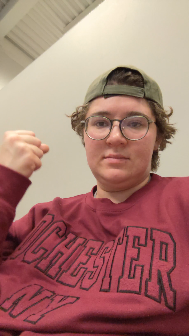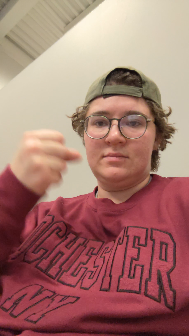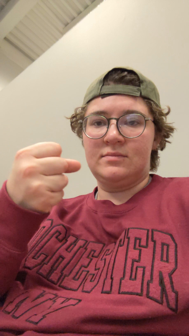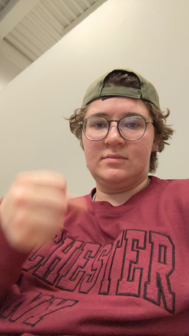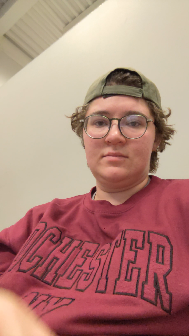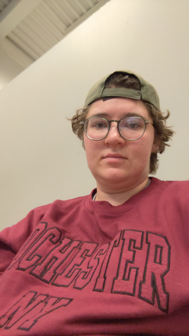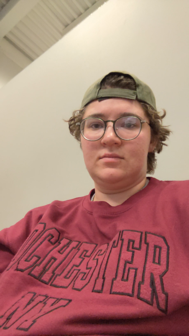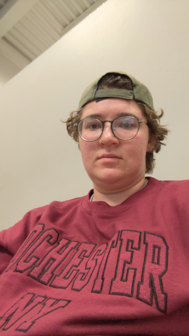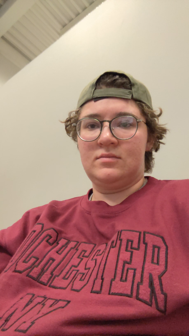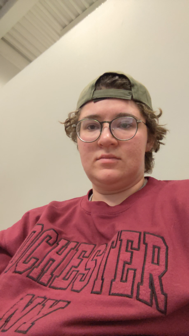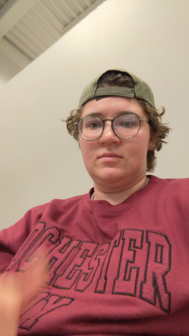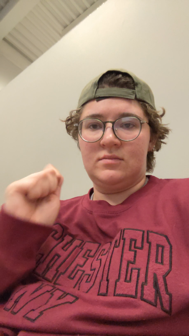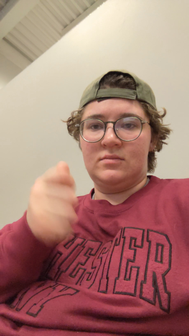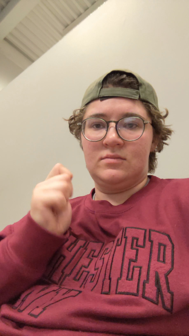hammer